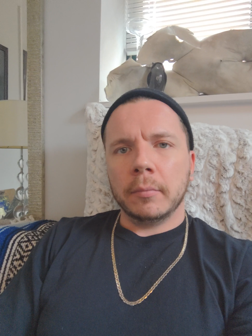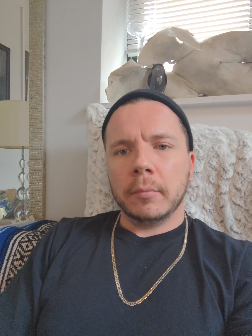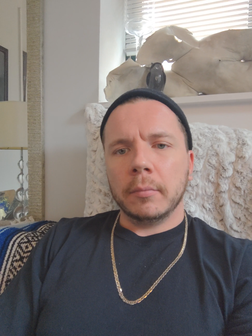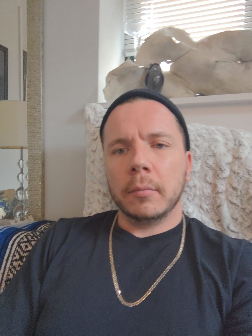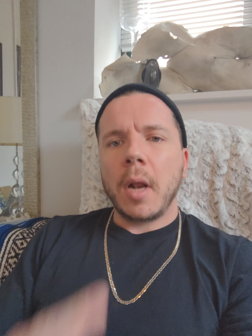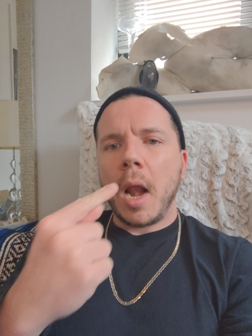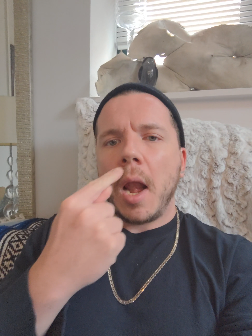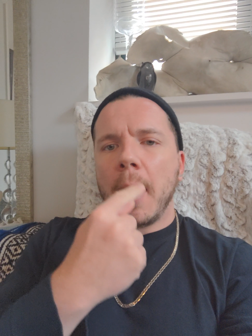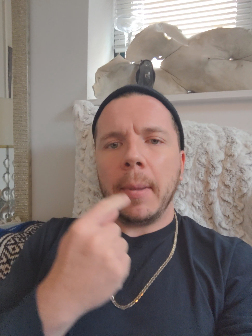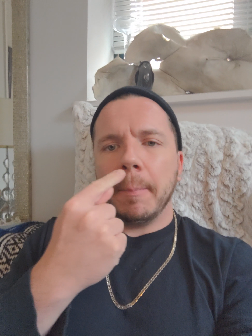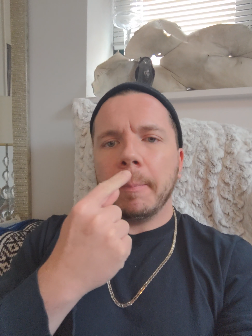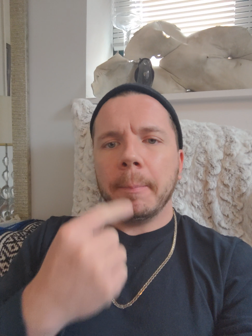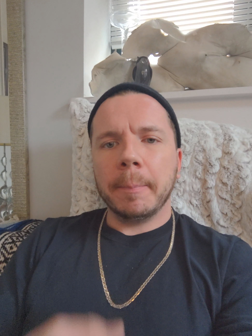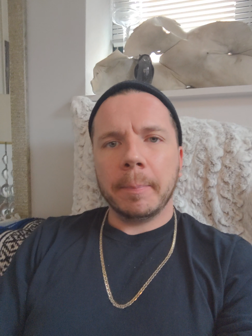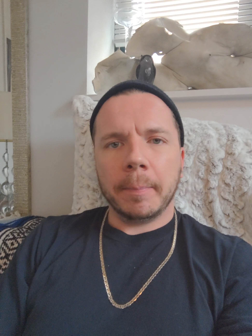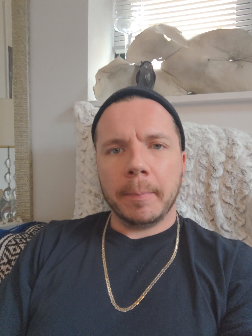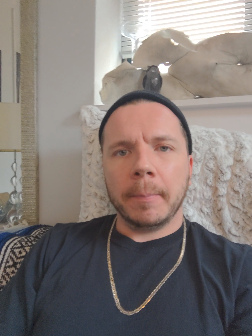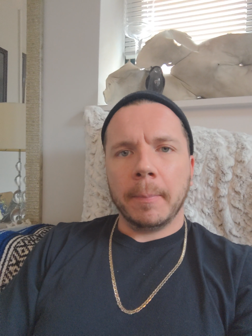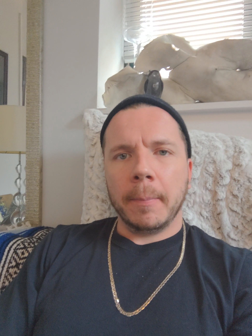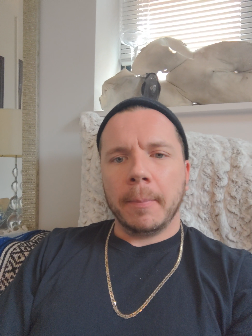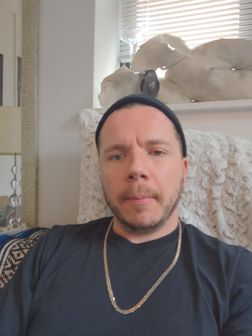lips